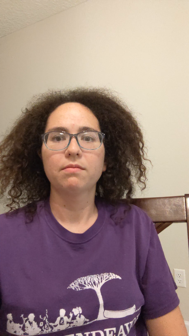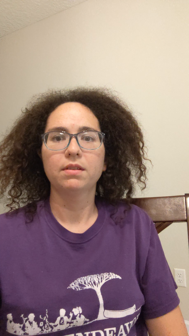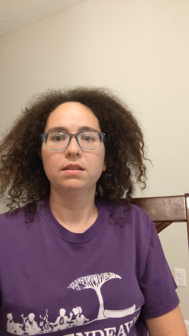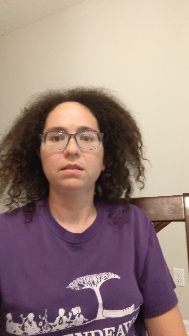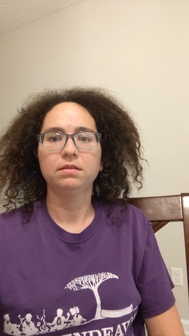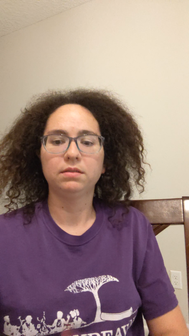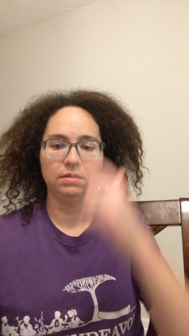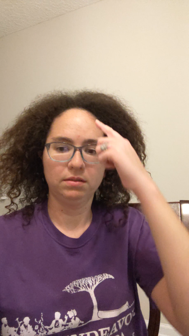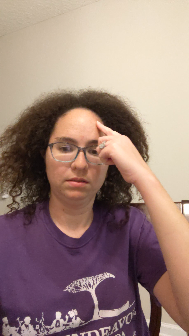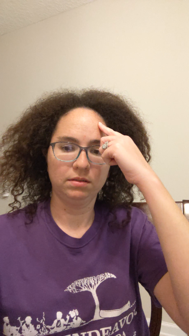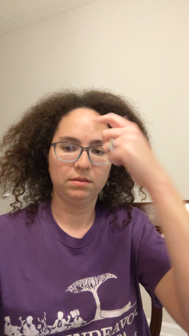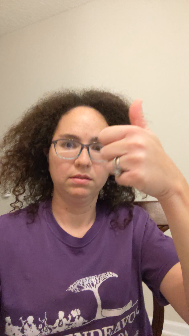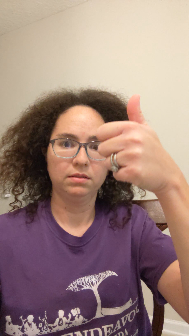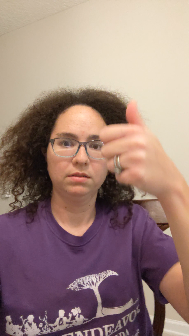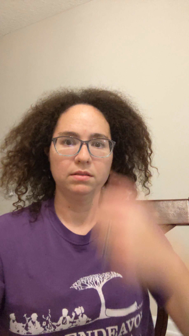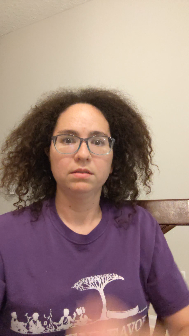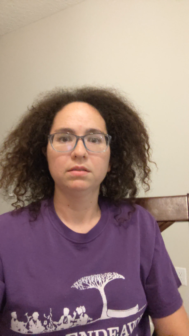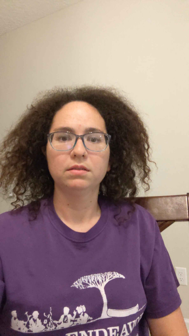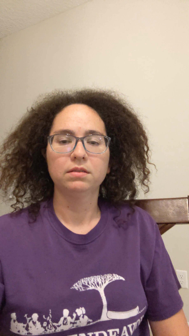dime